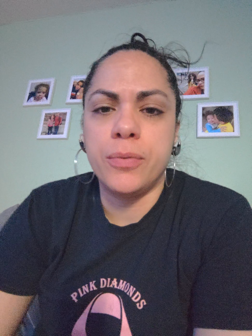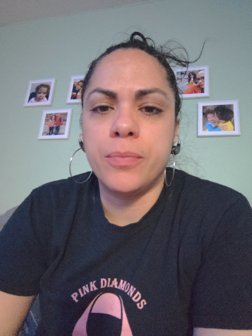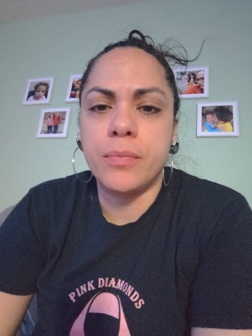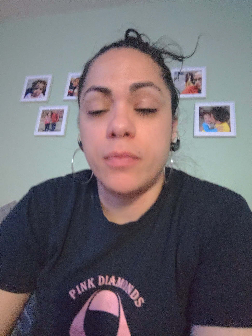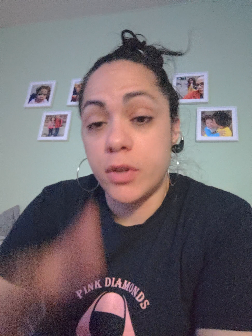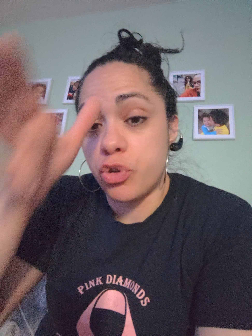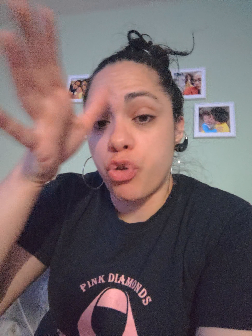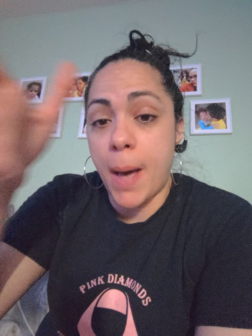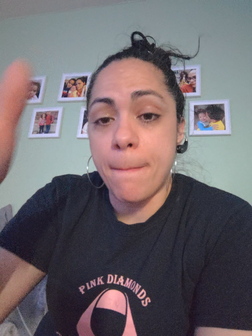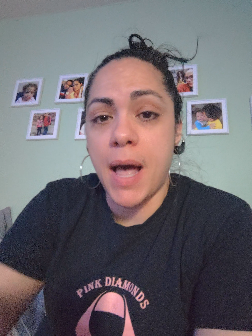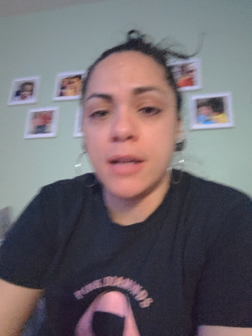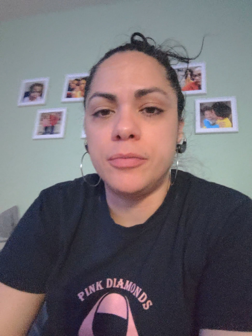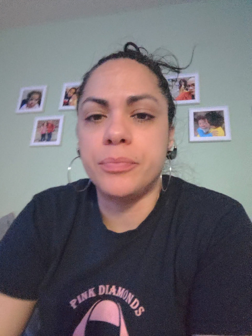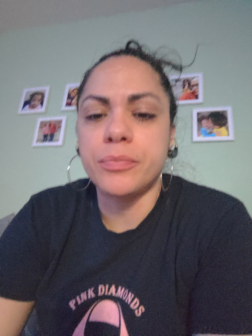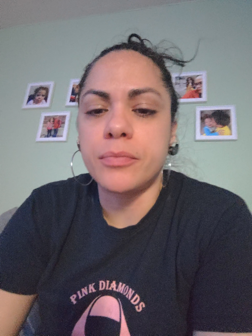grandpa